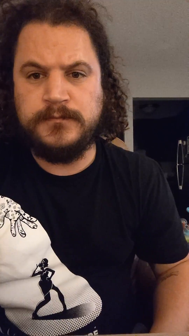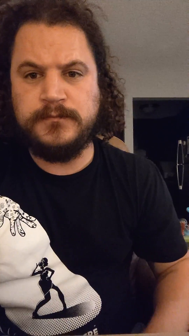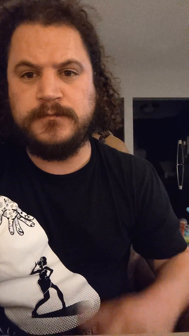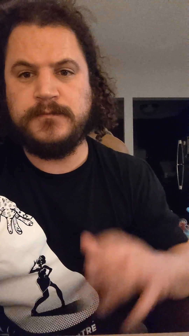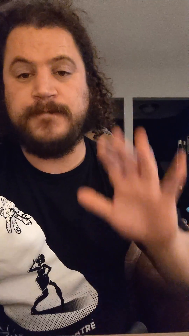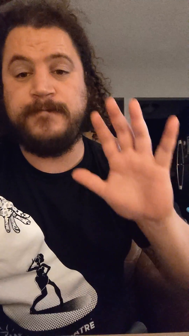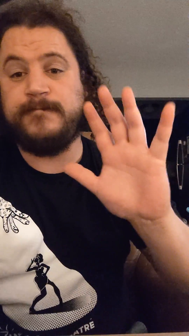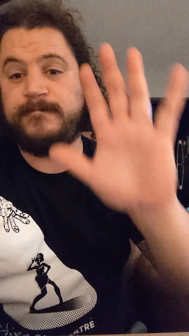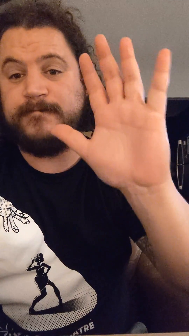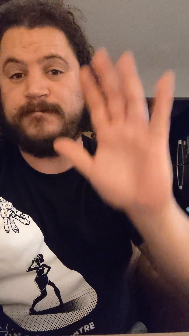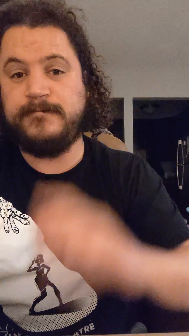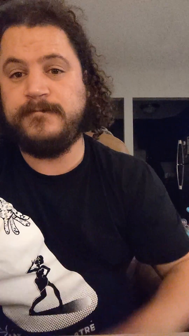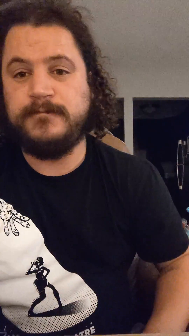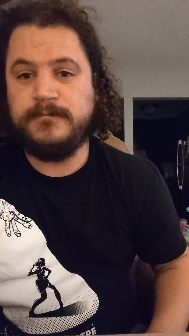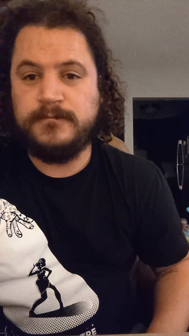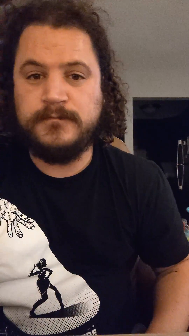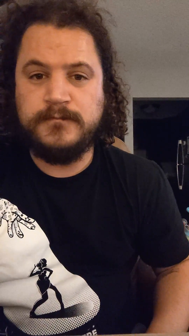give me five